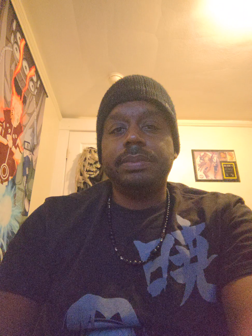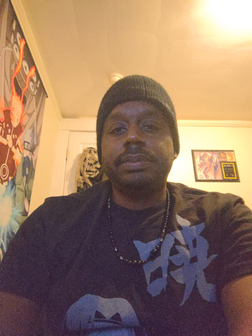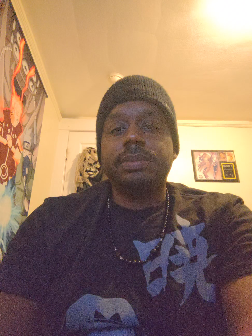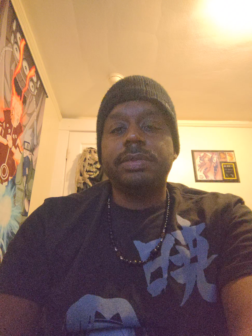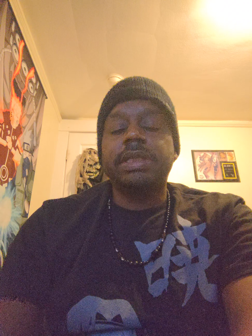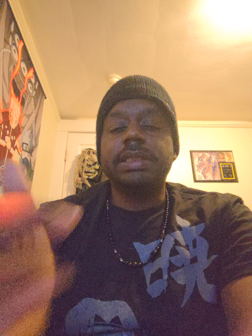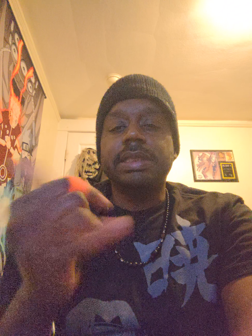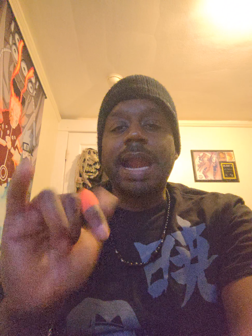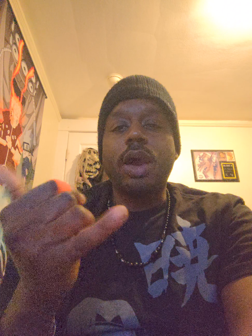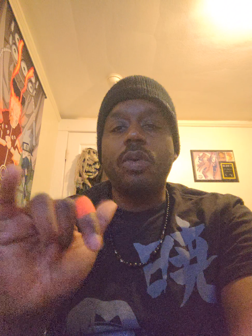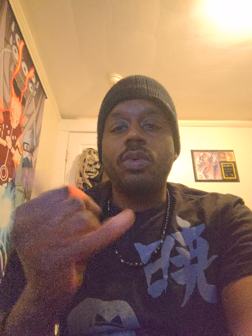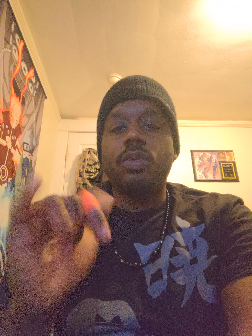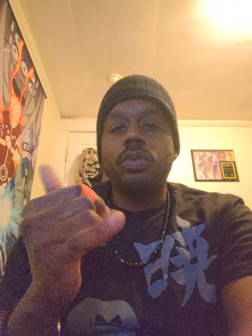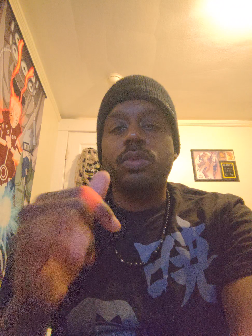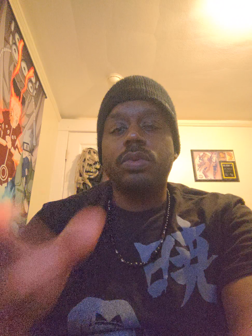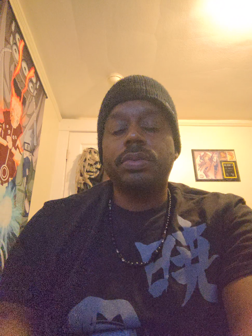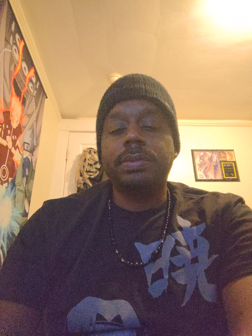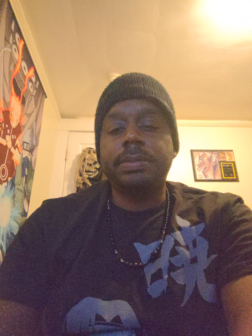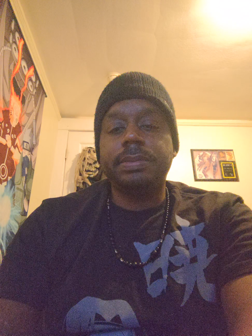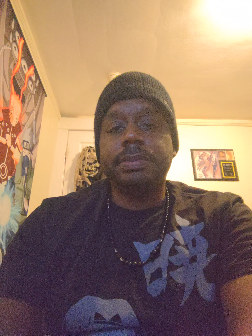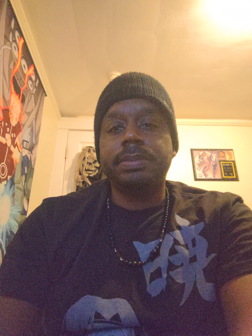yellow